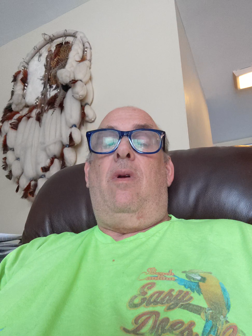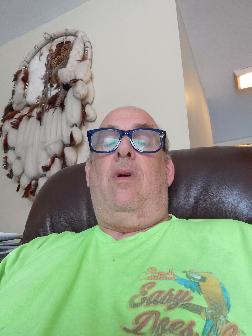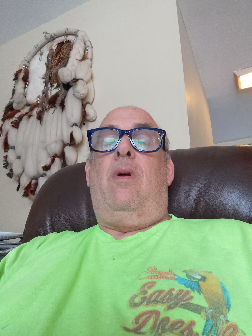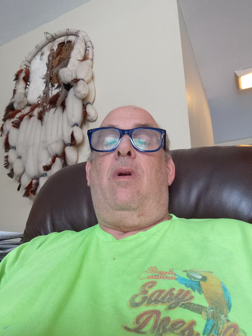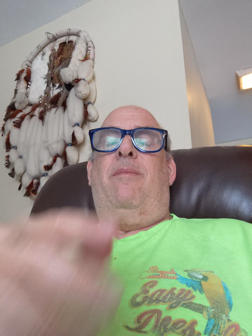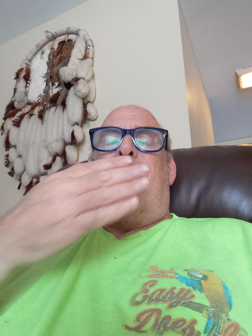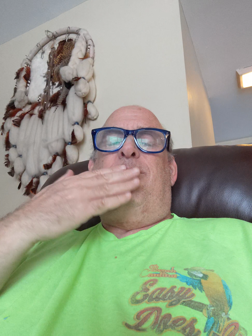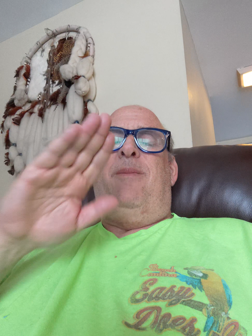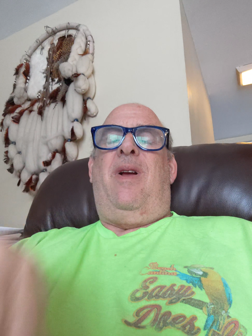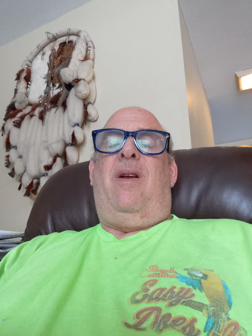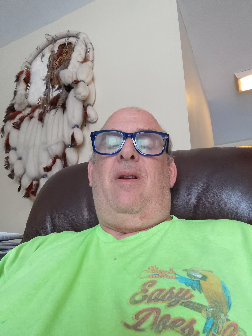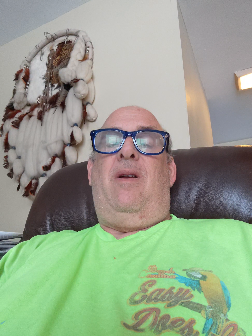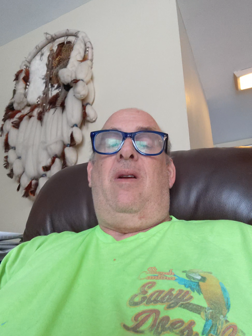bad